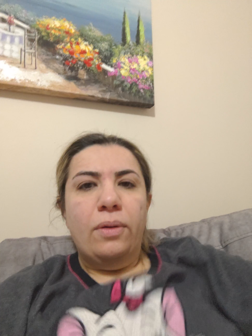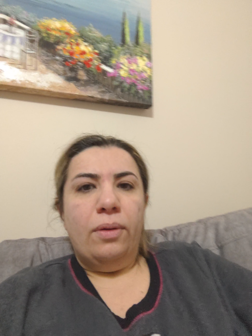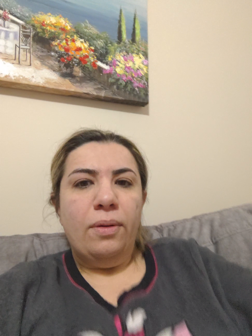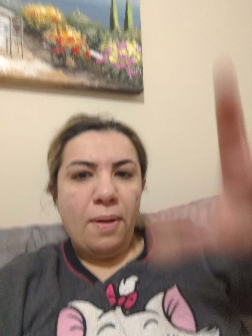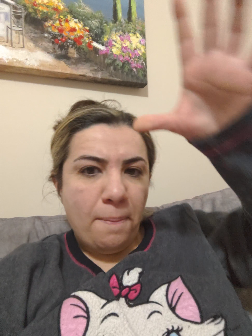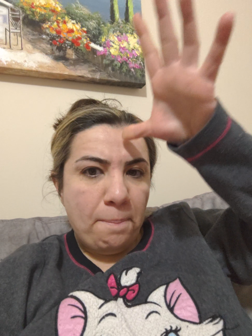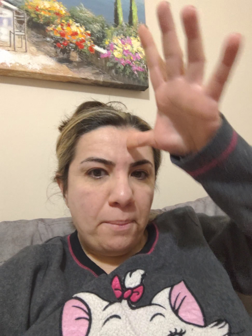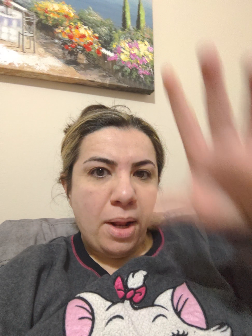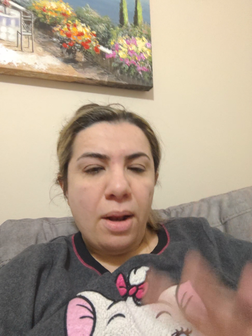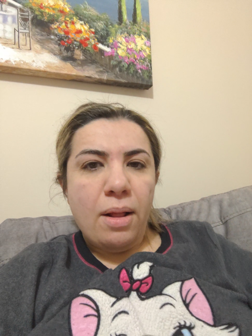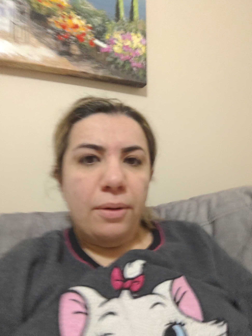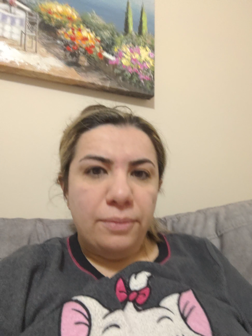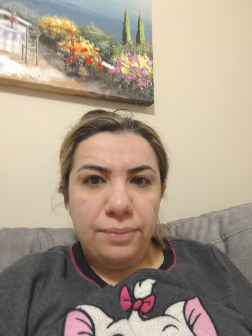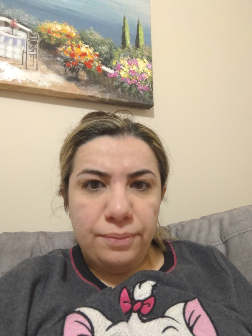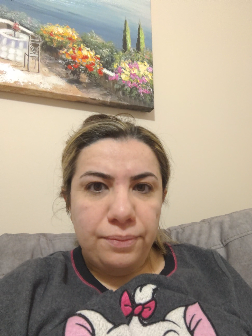man